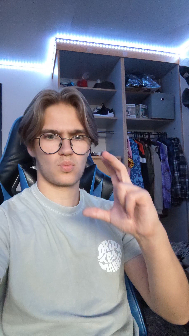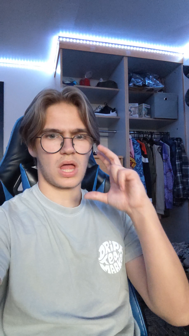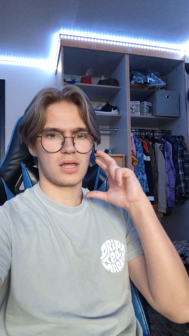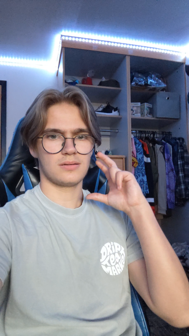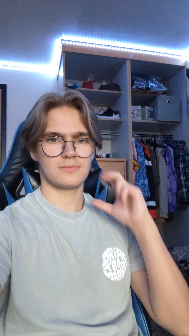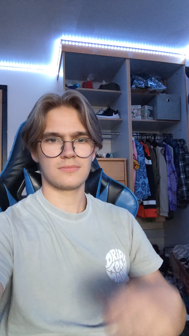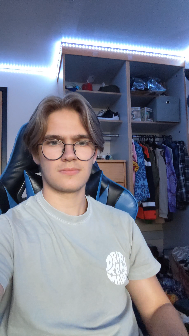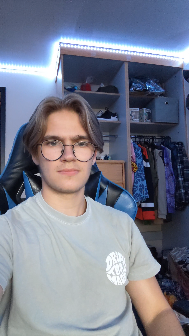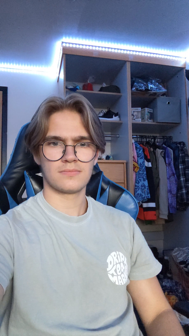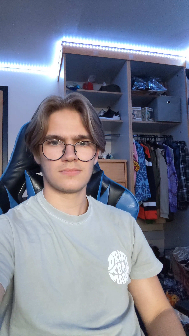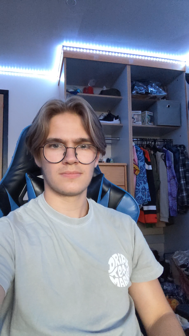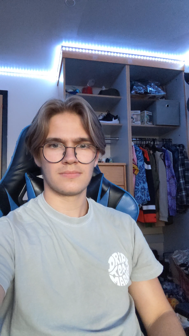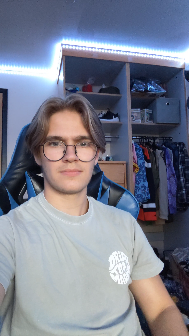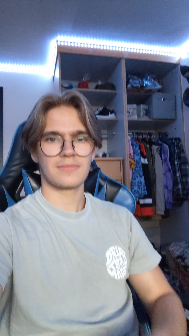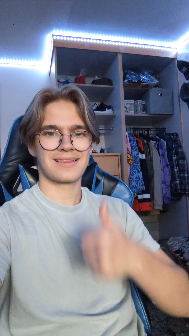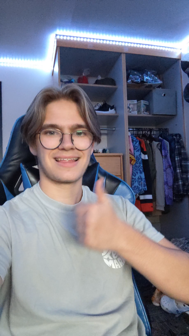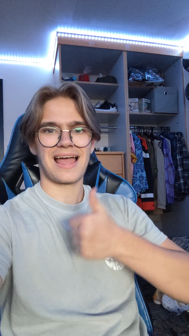help